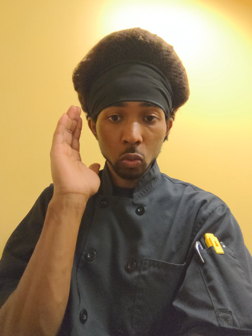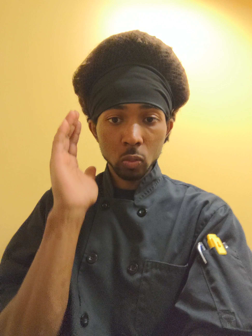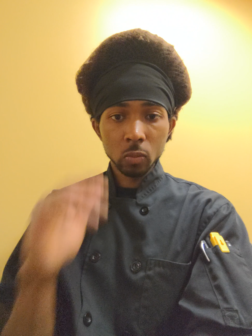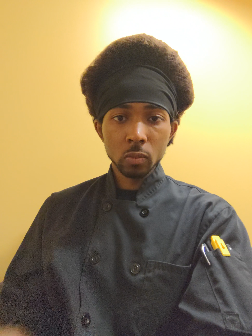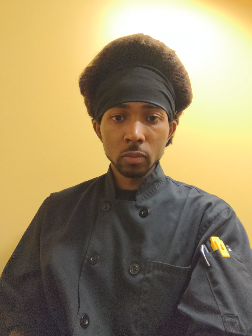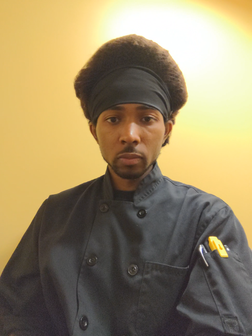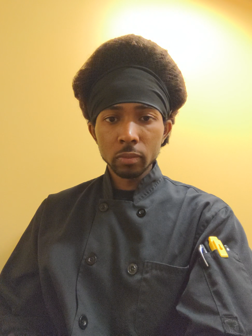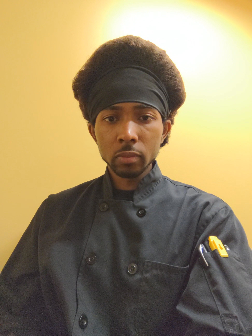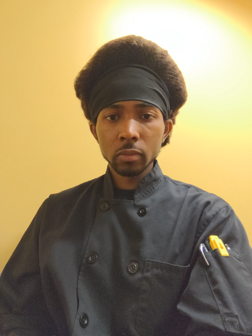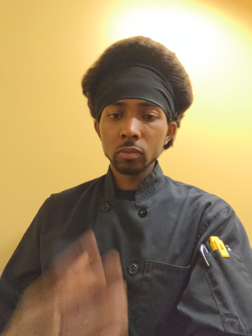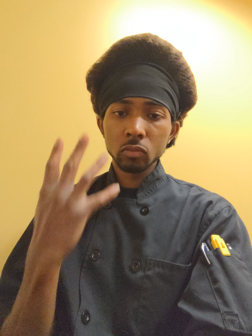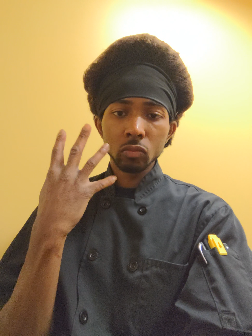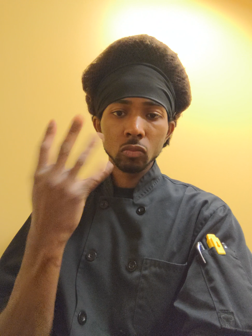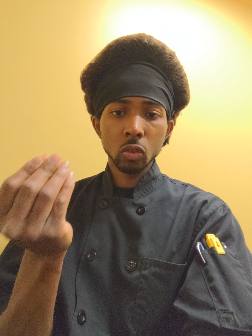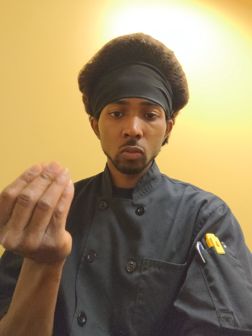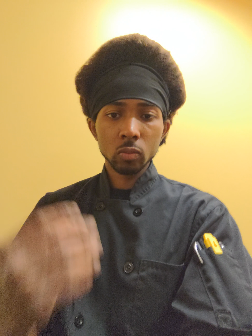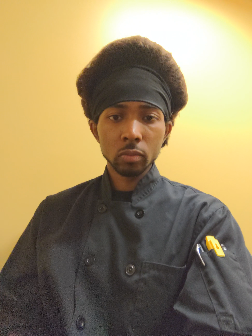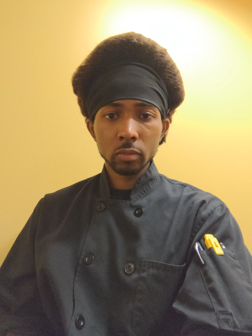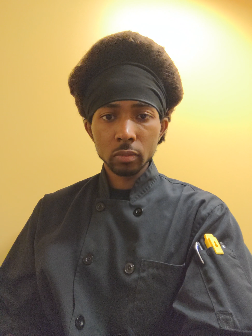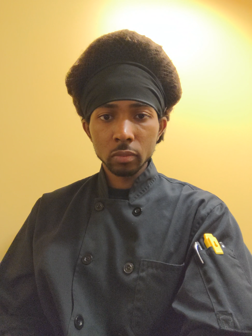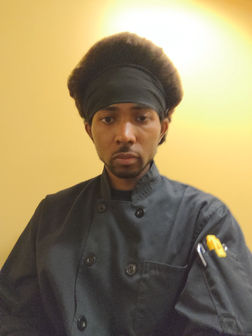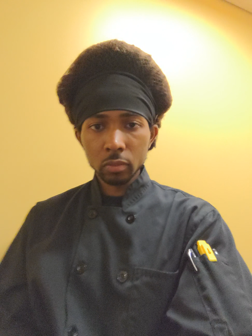going to